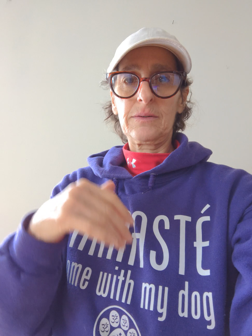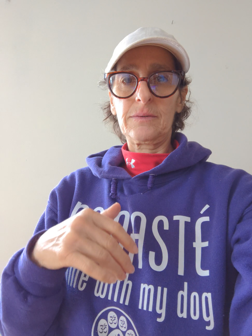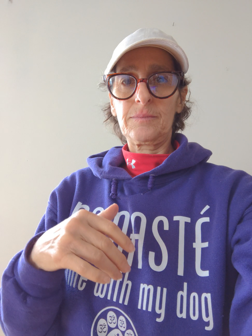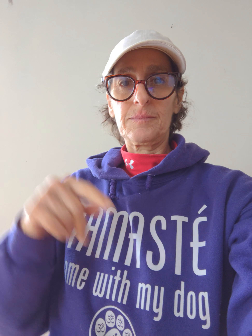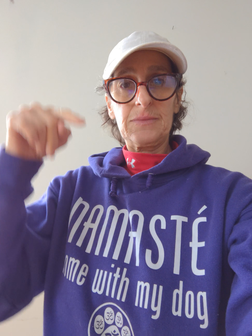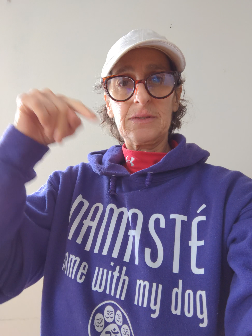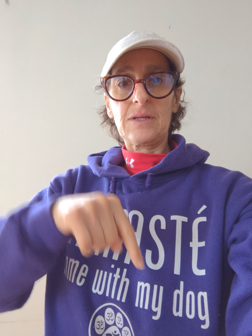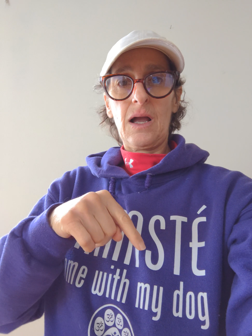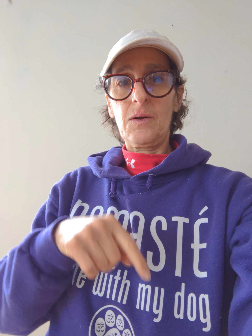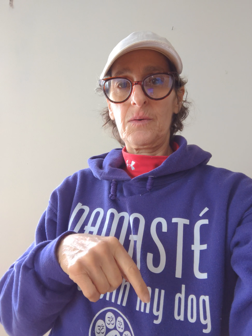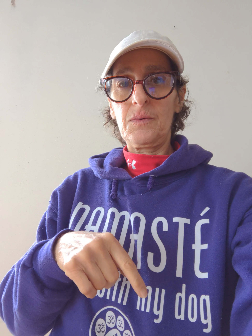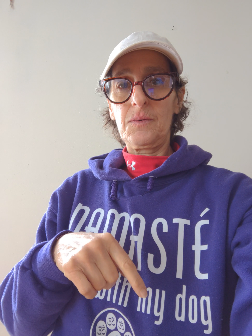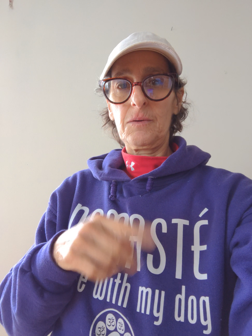down